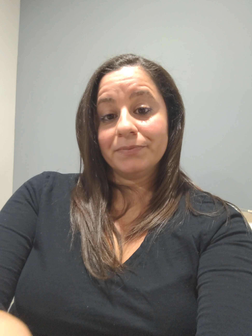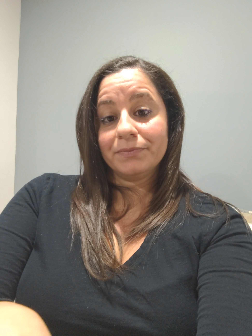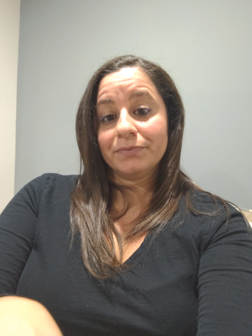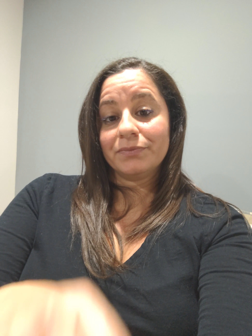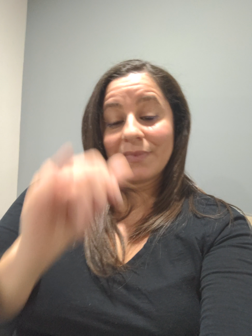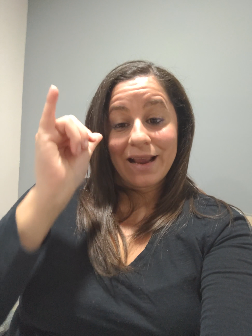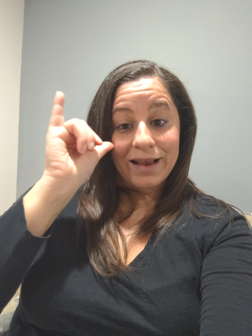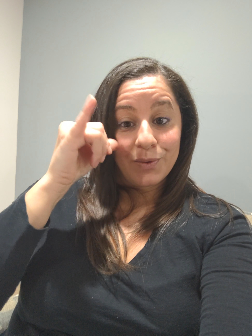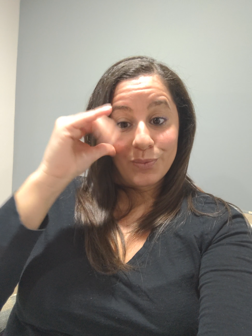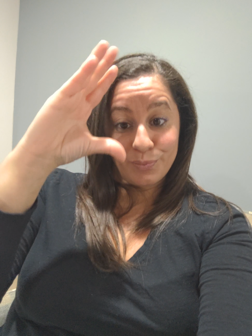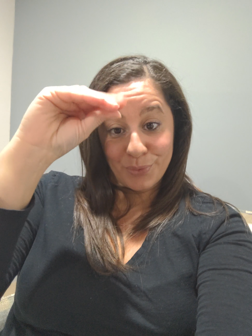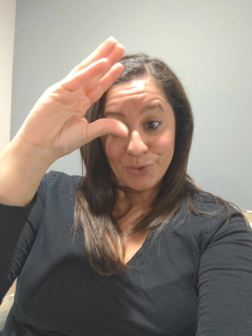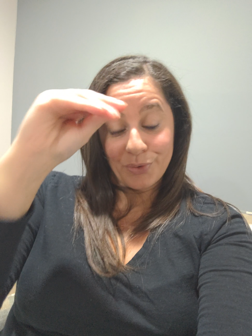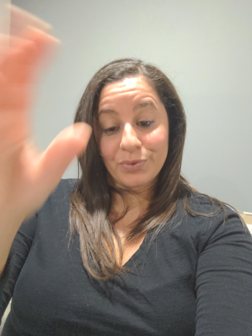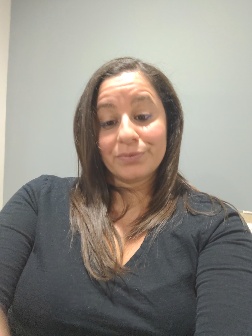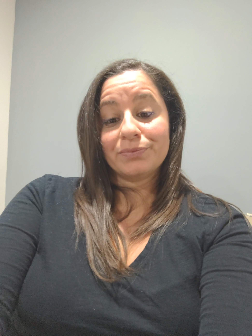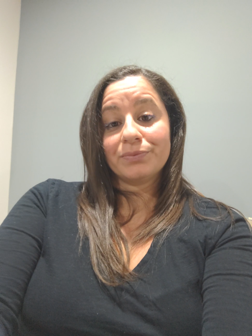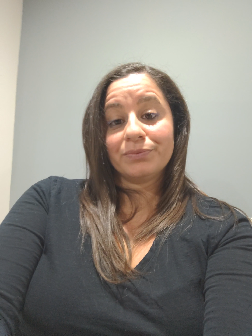cowboy